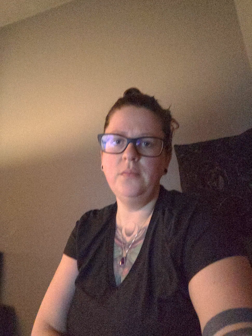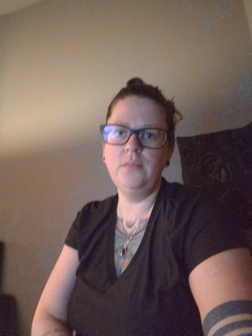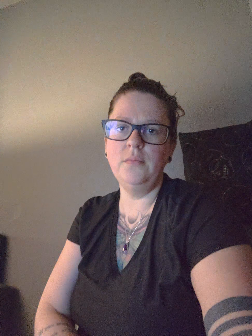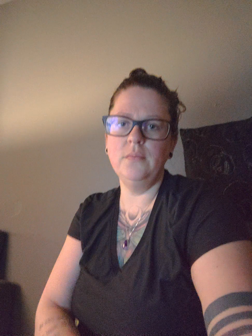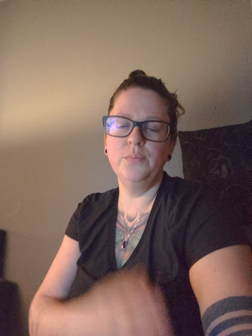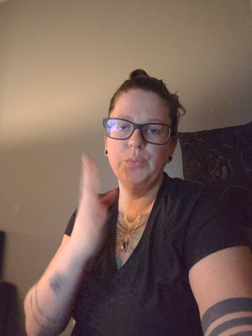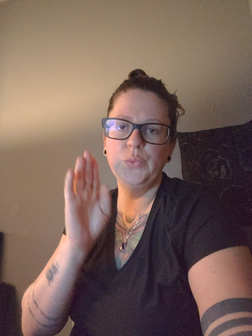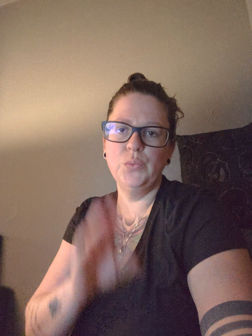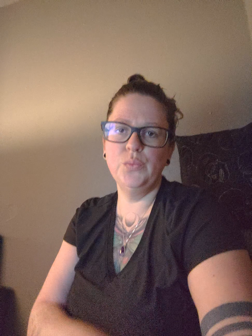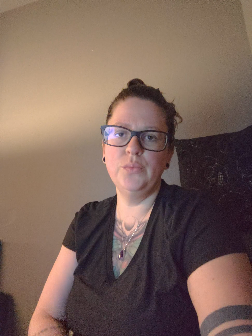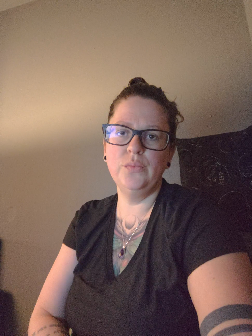blue